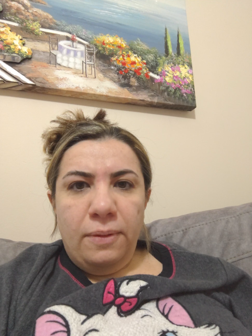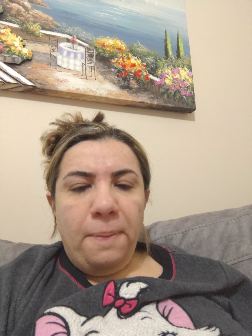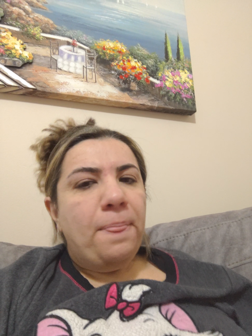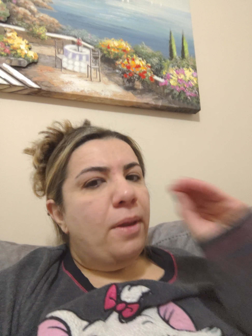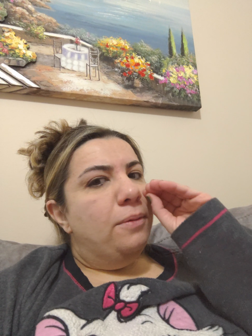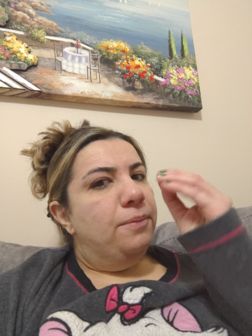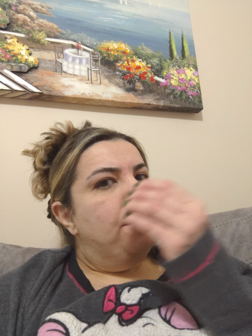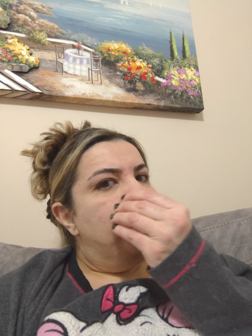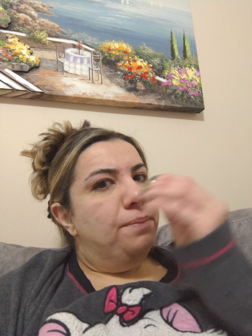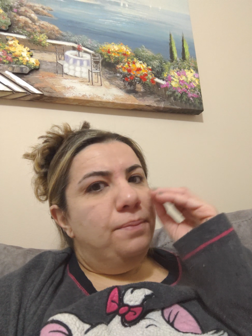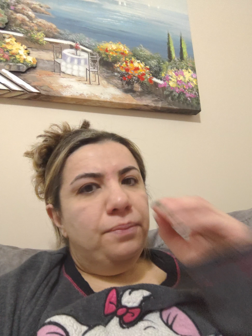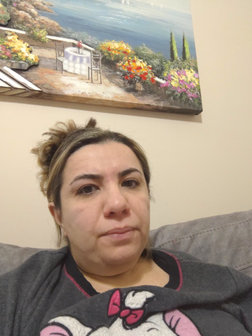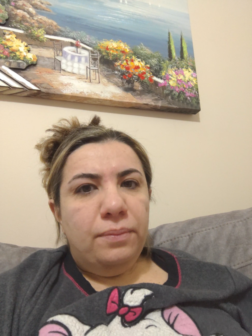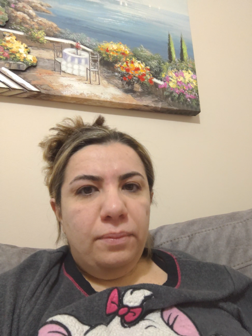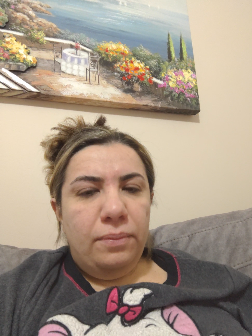flower